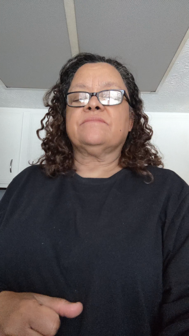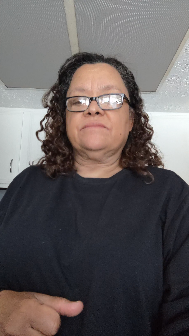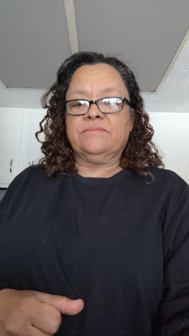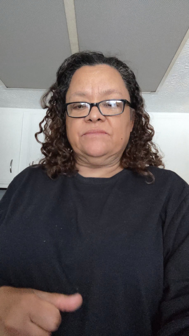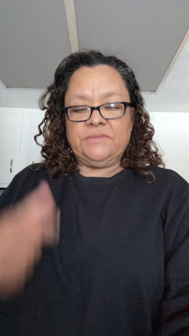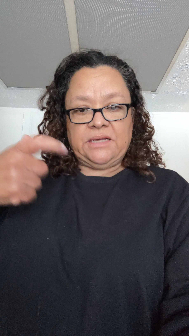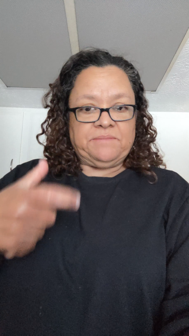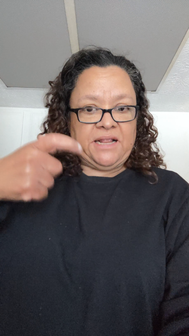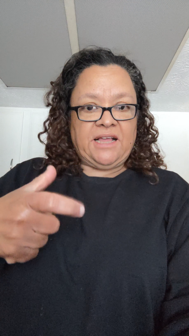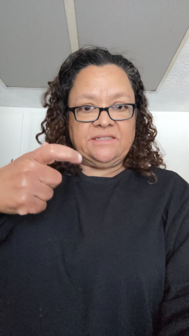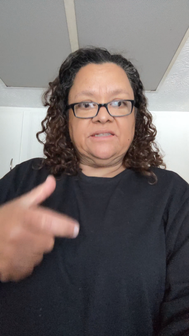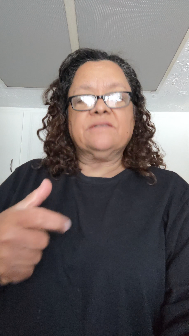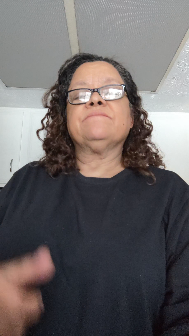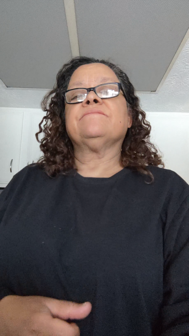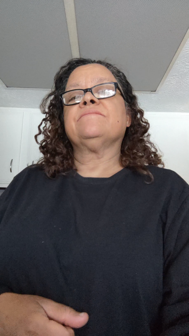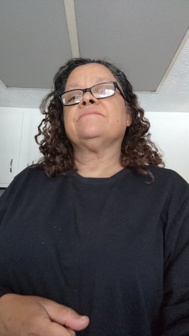plate